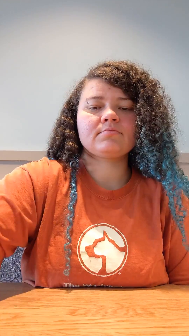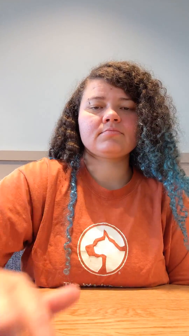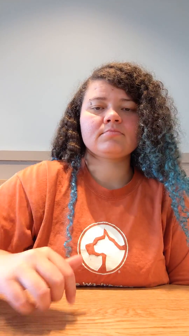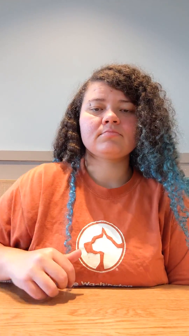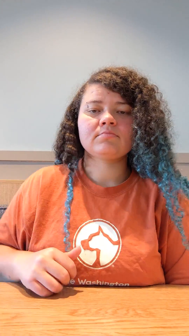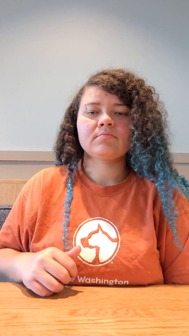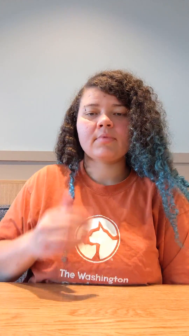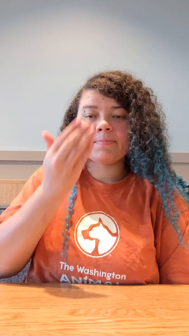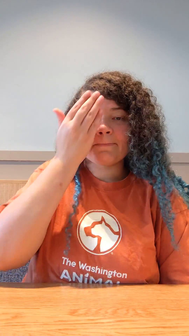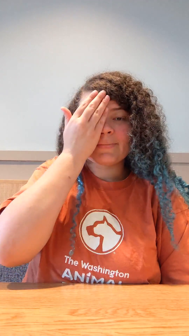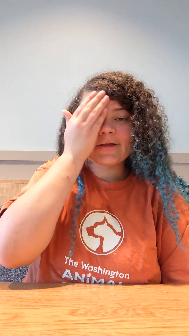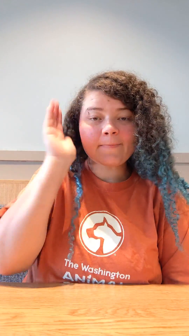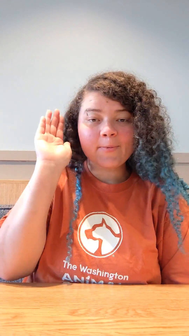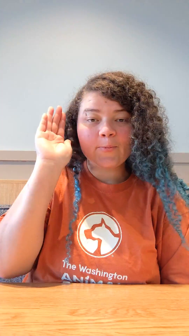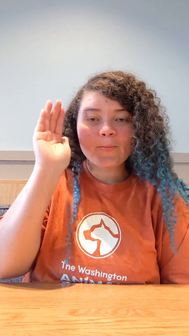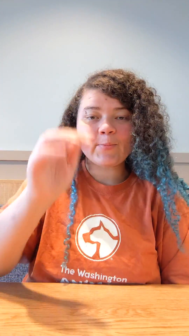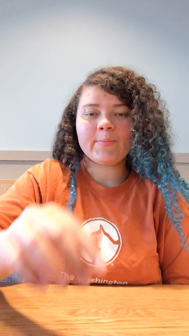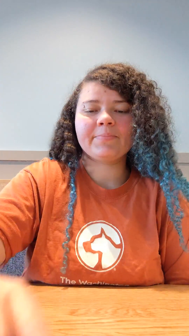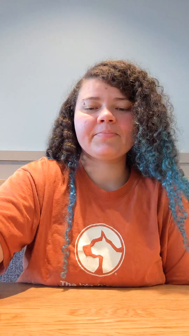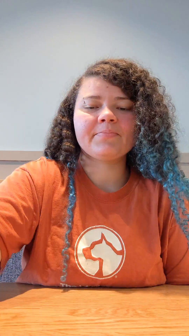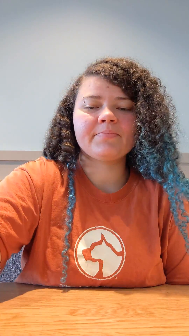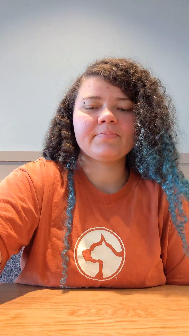peekaboo